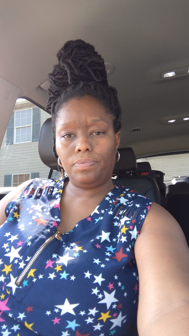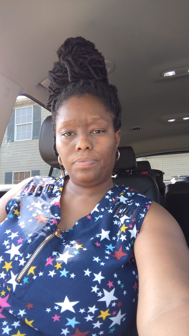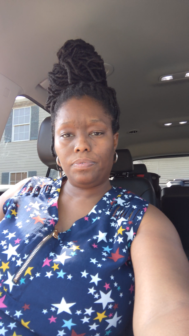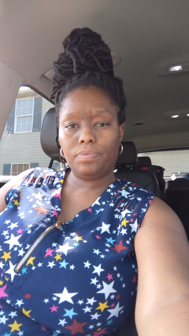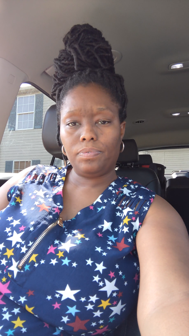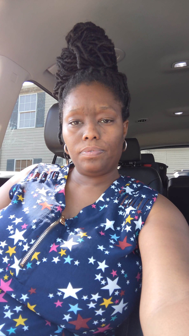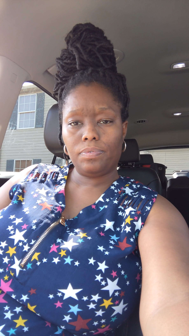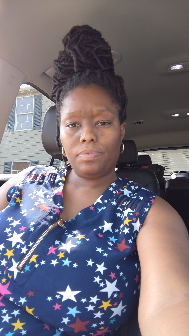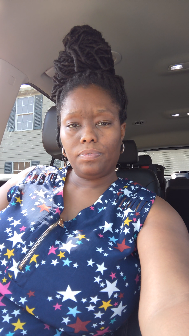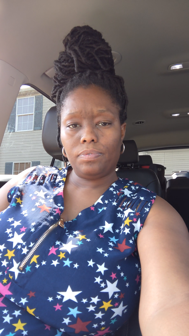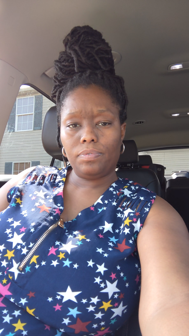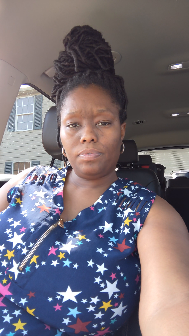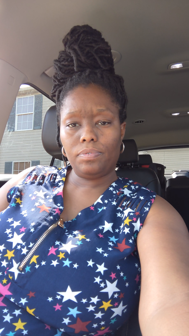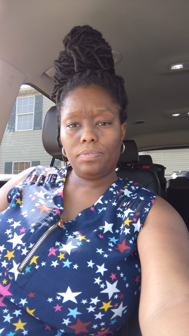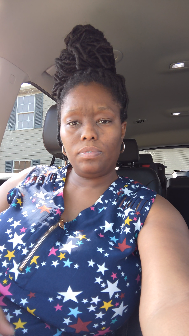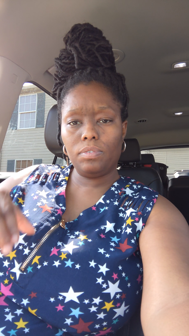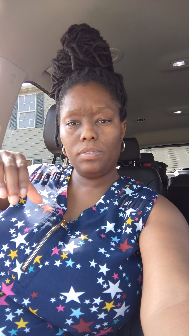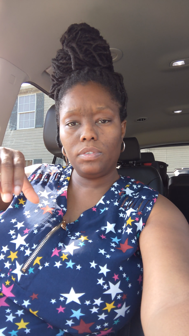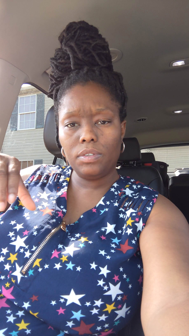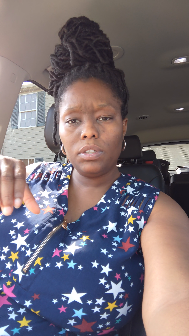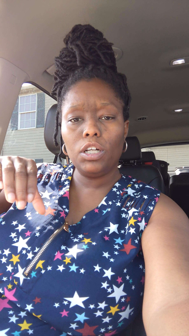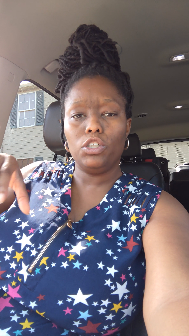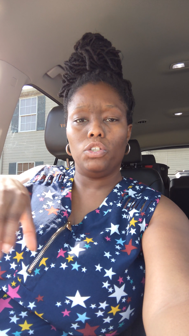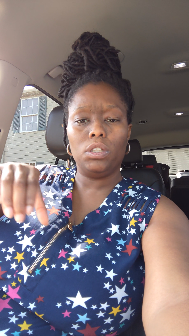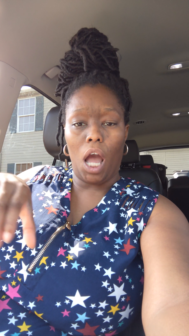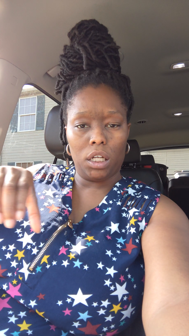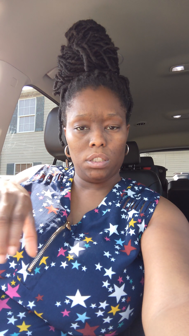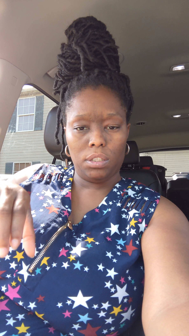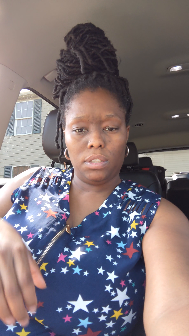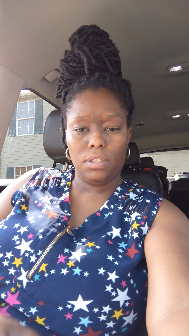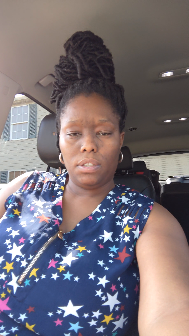does